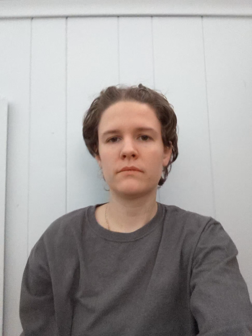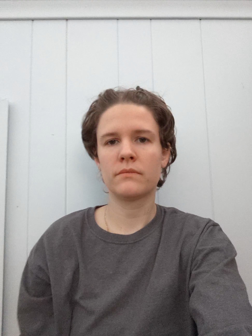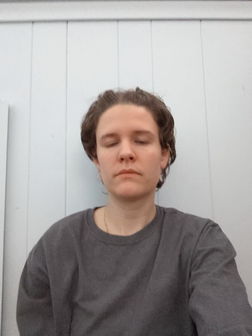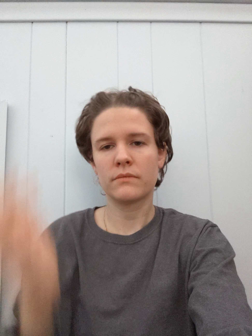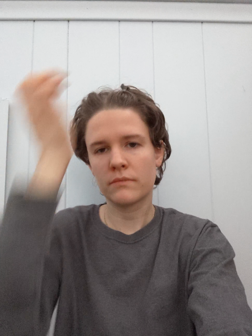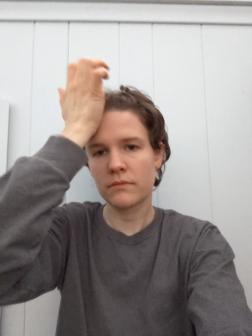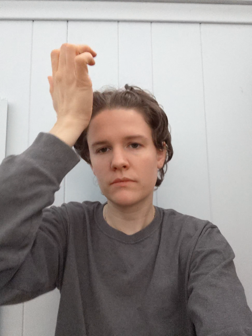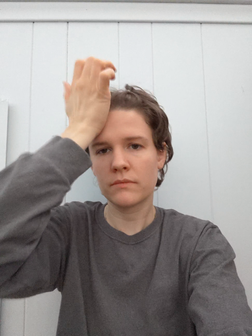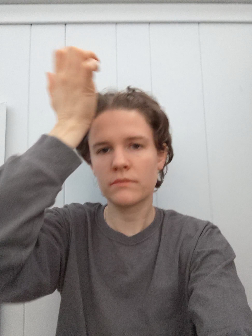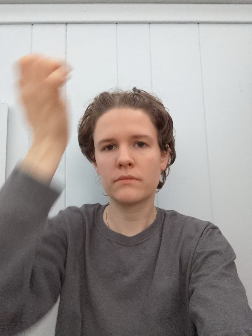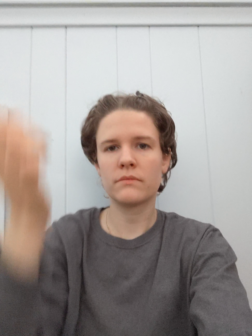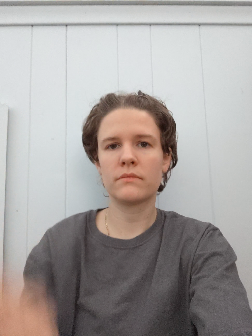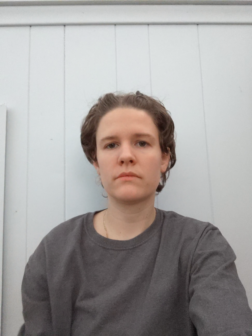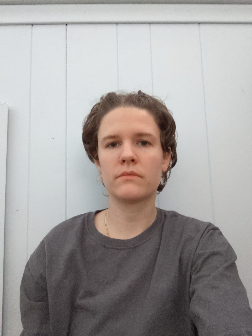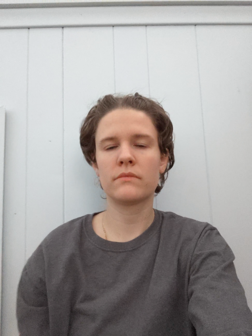garbage